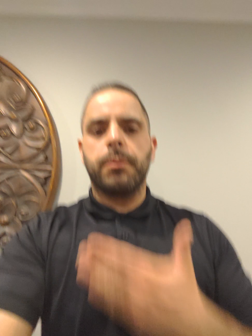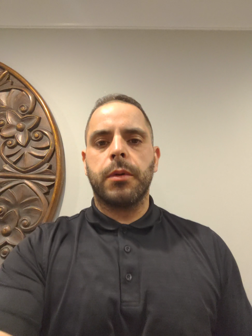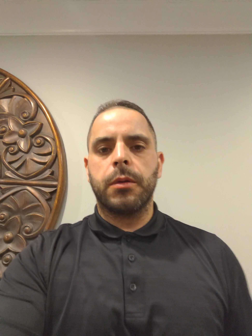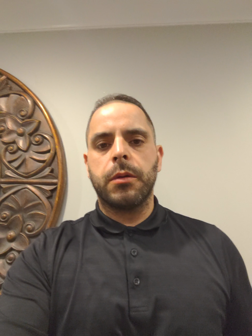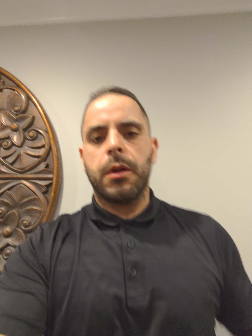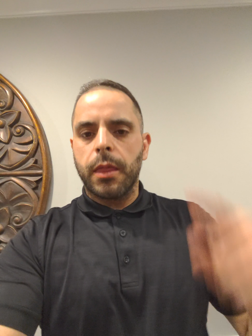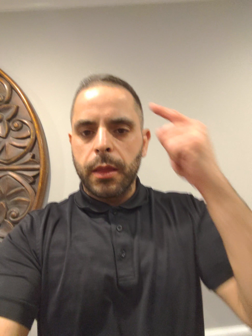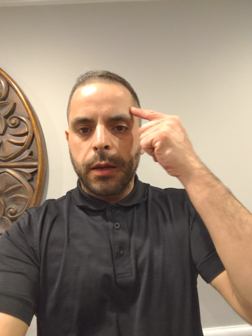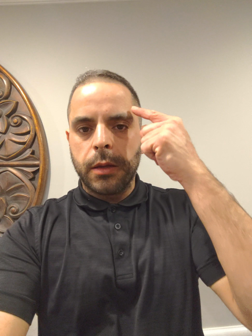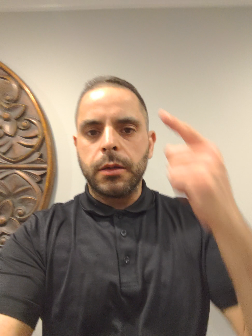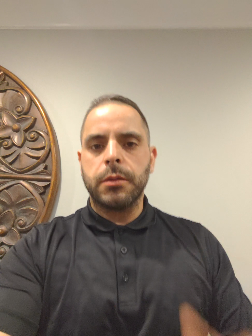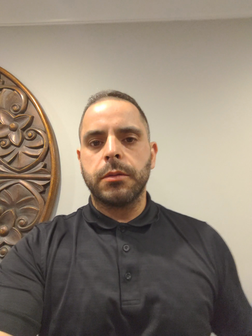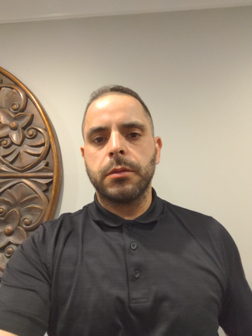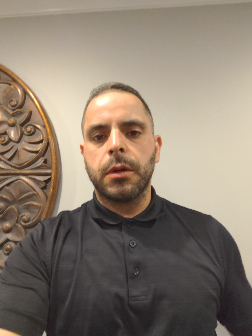think